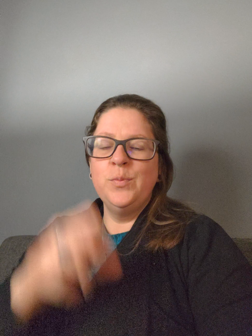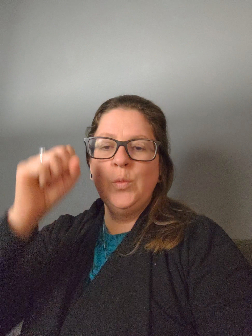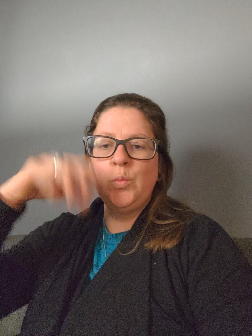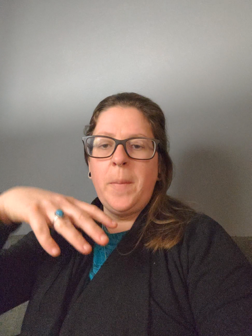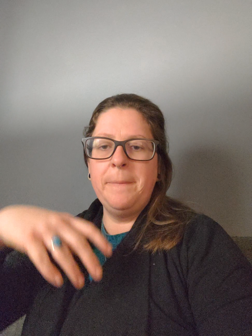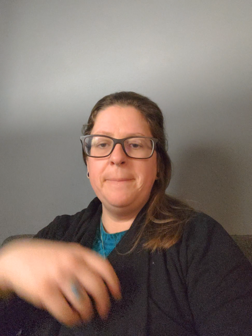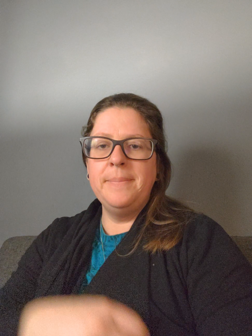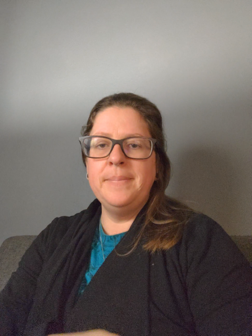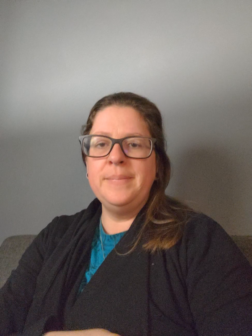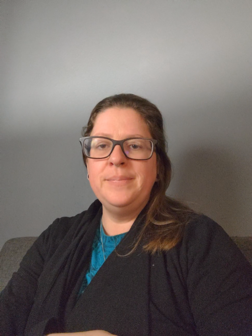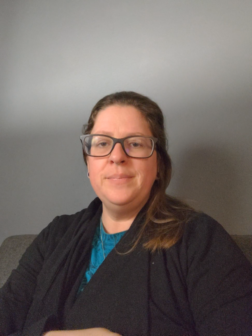drop